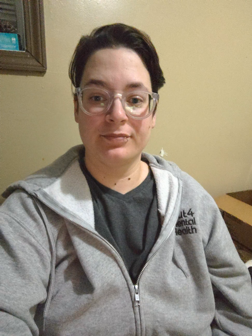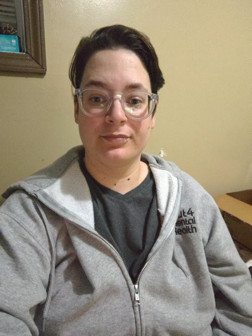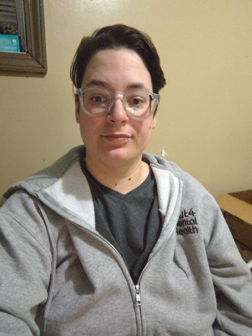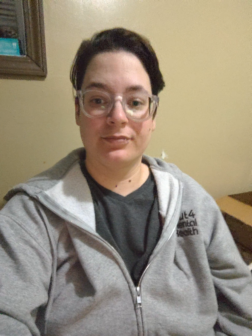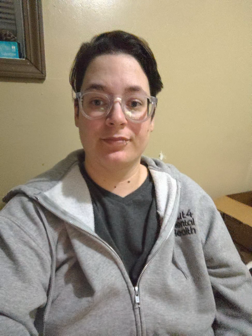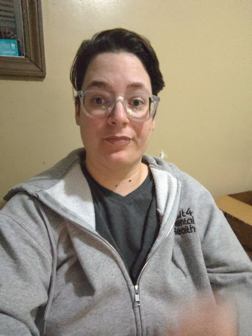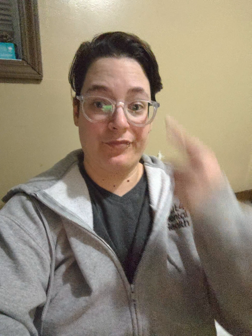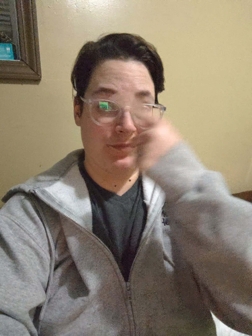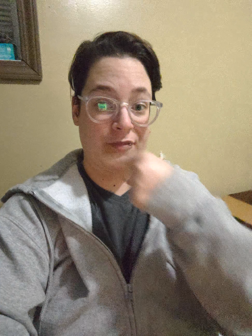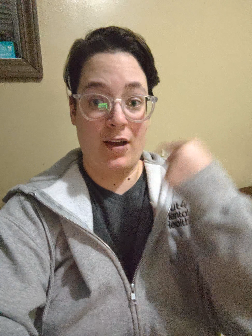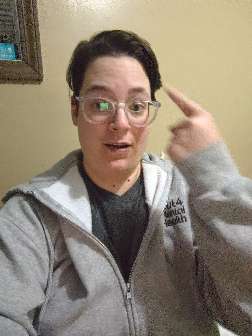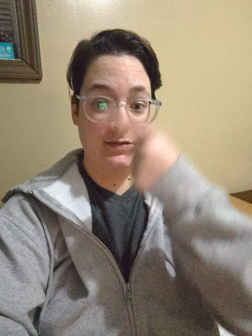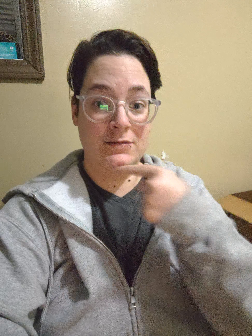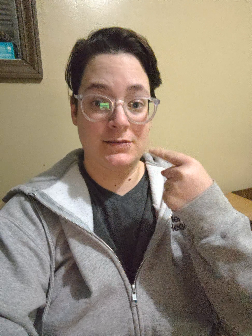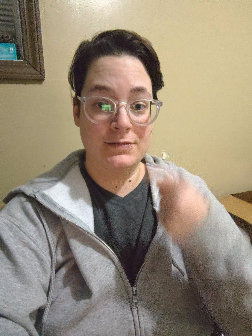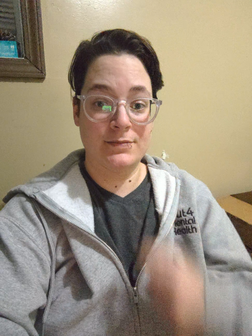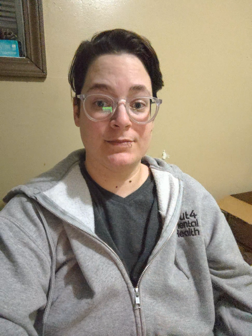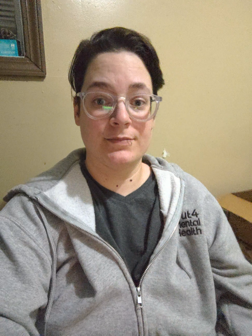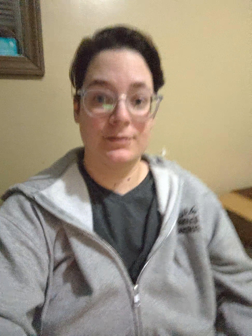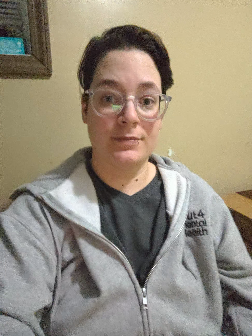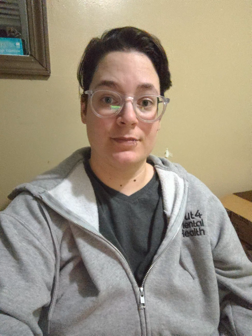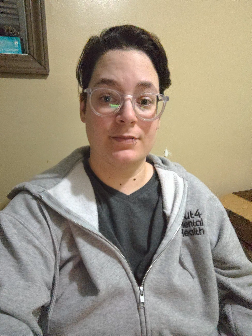face